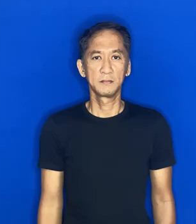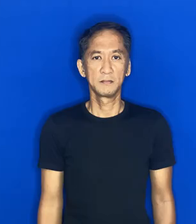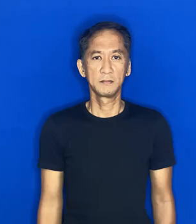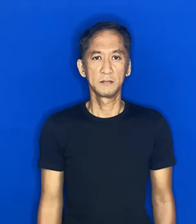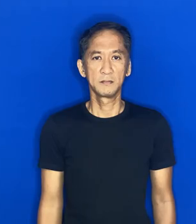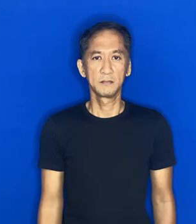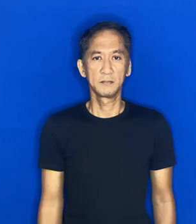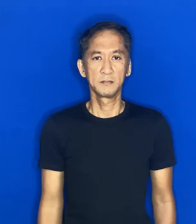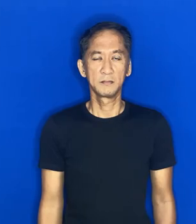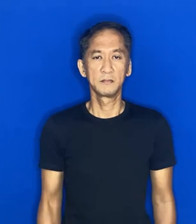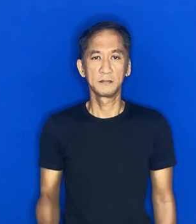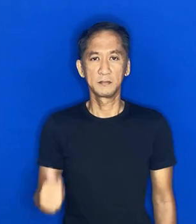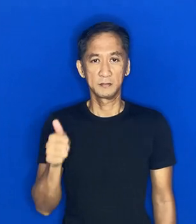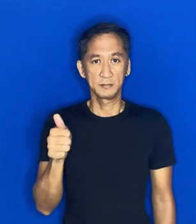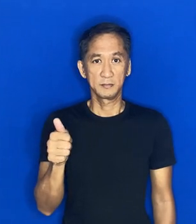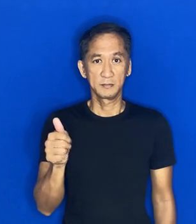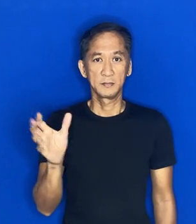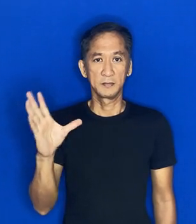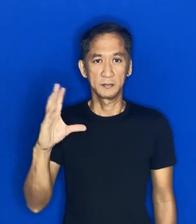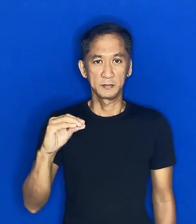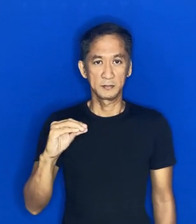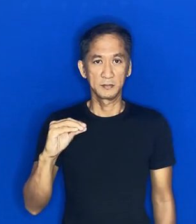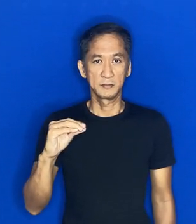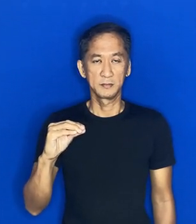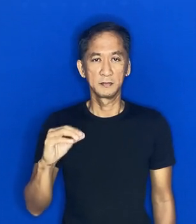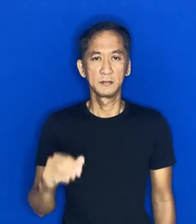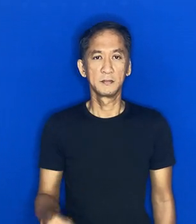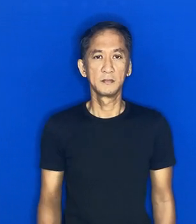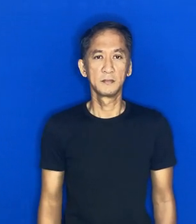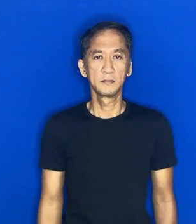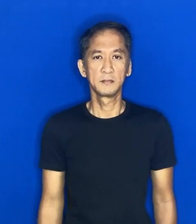good evening